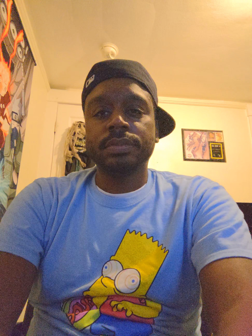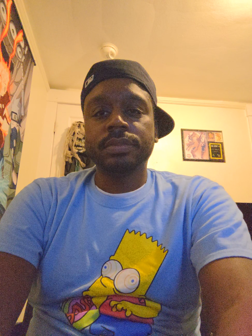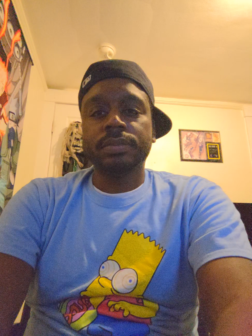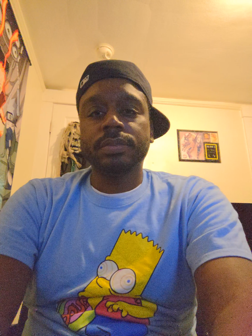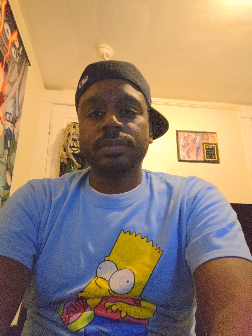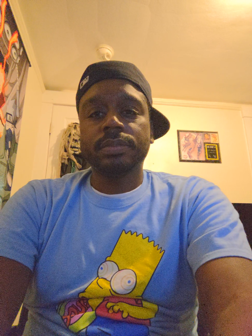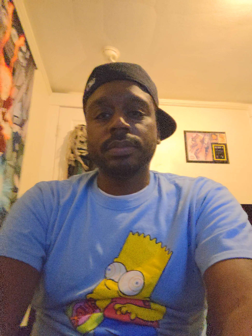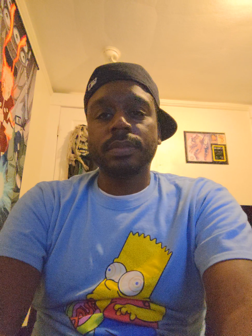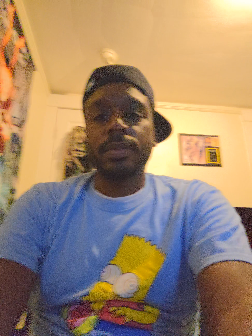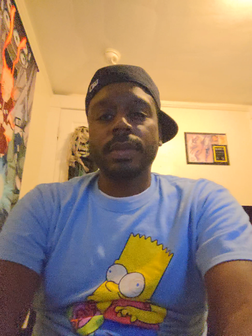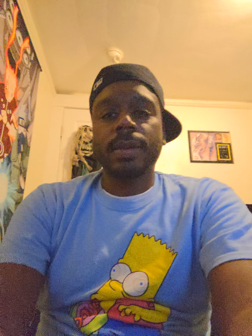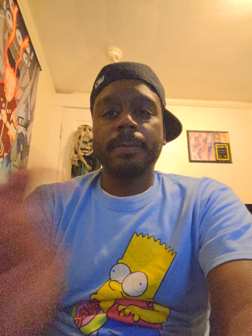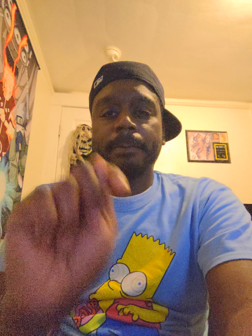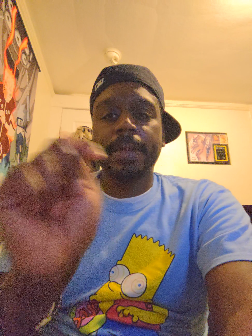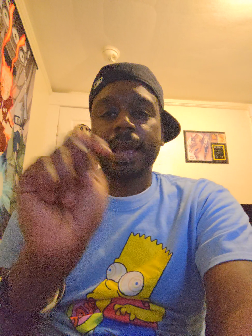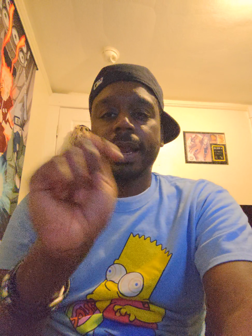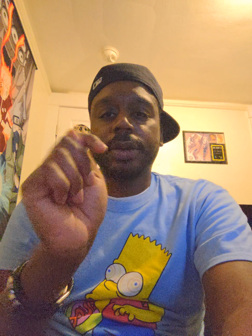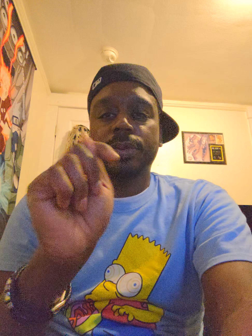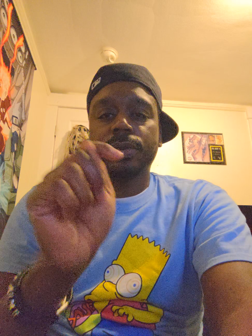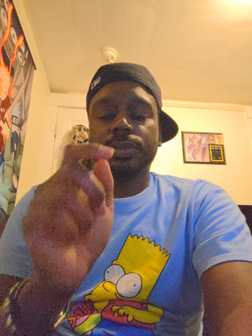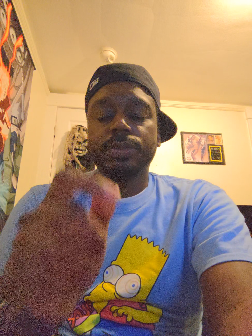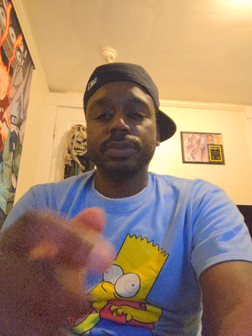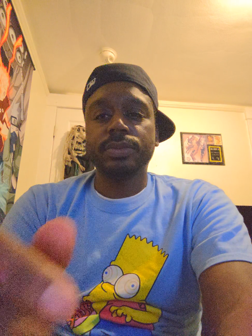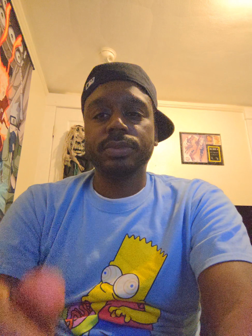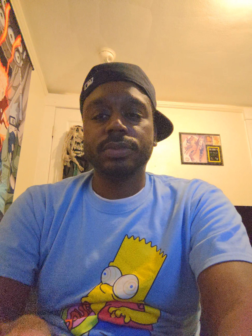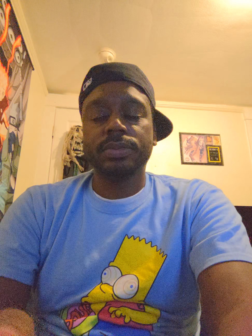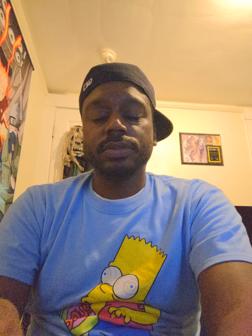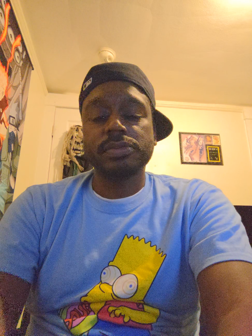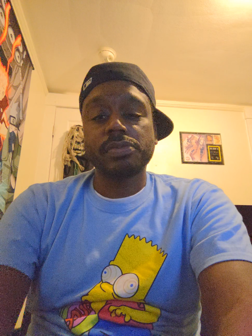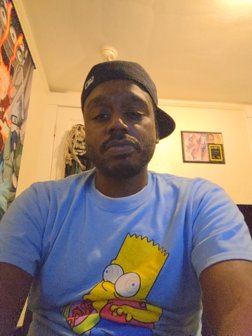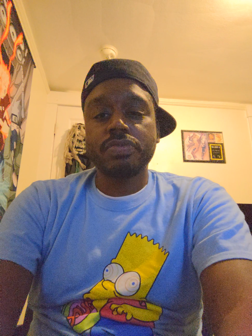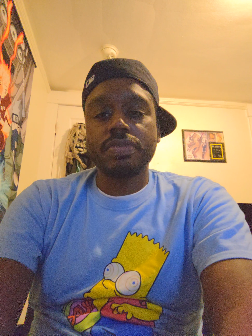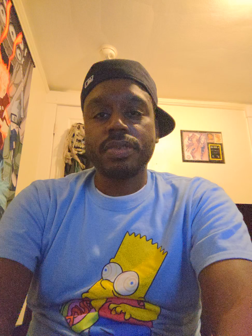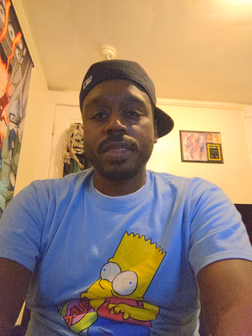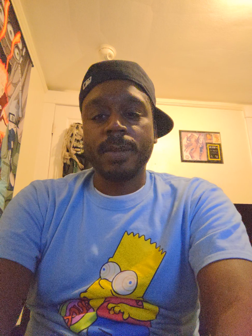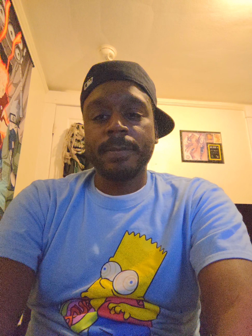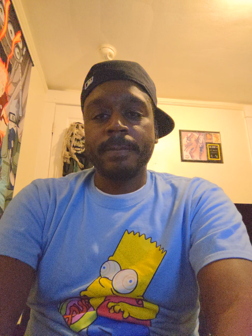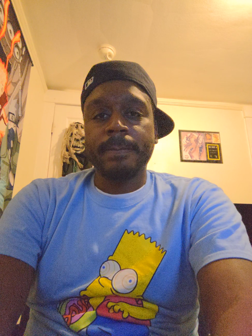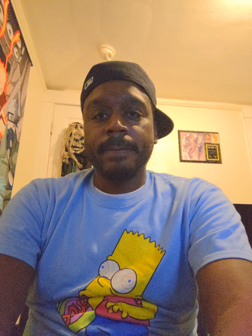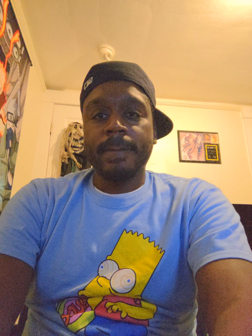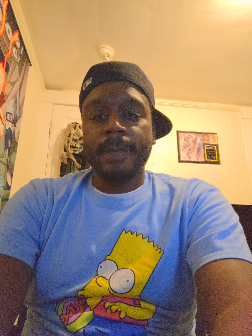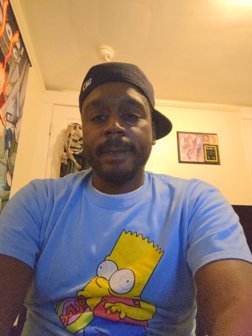potty